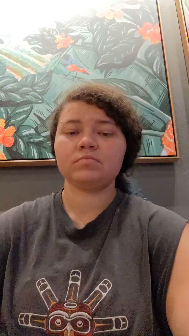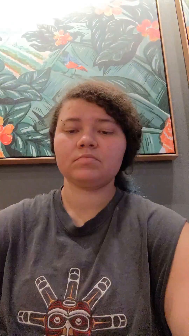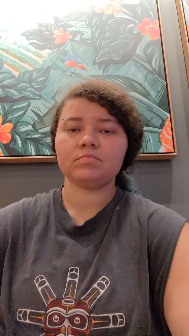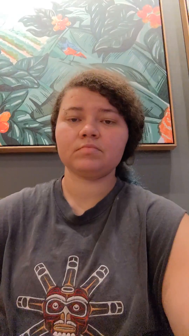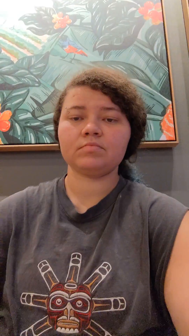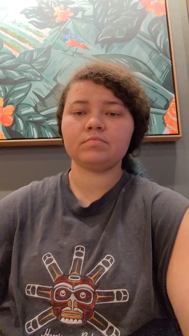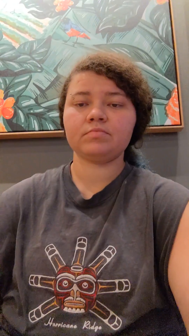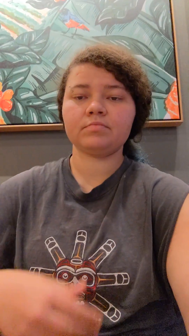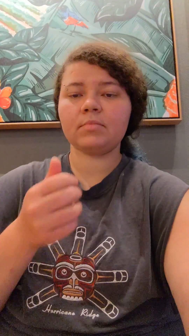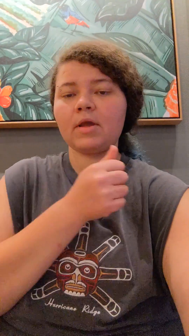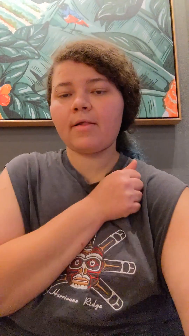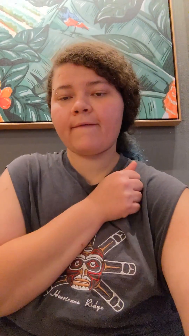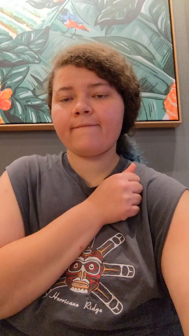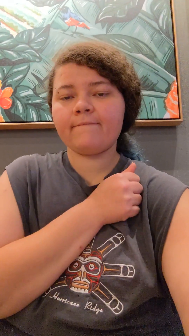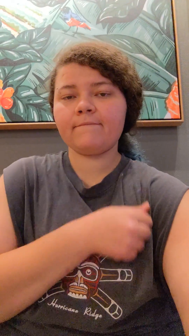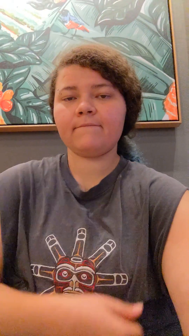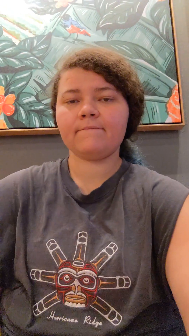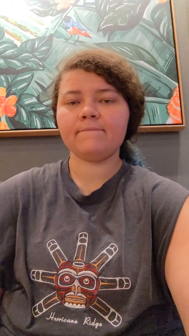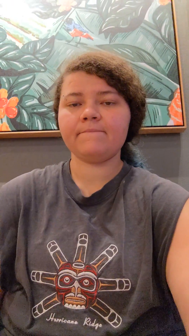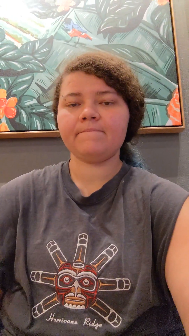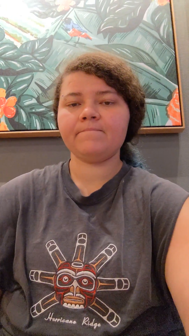love